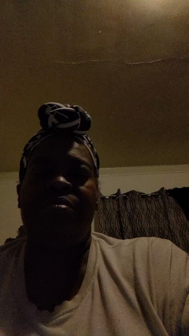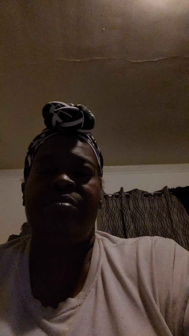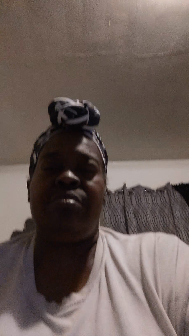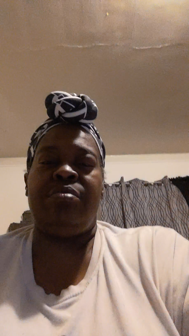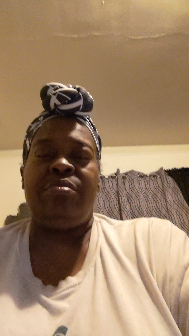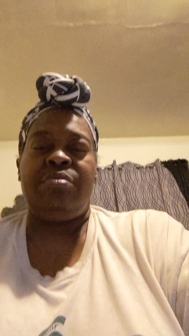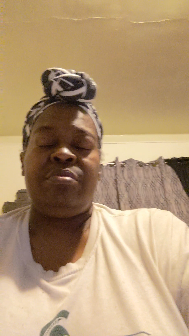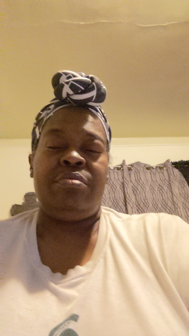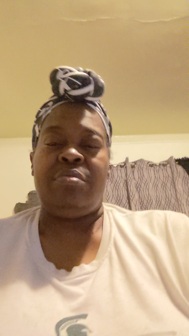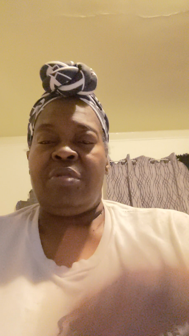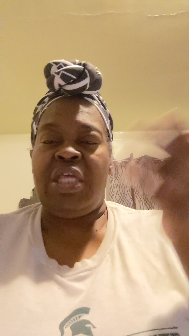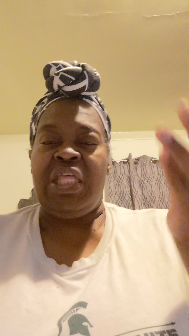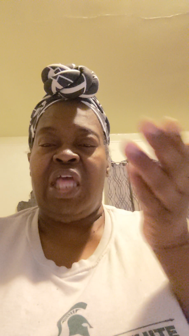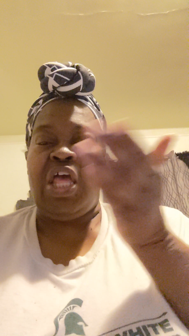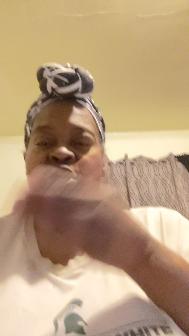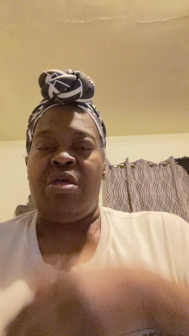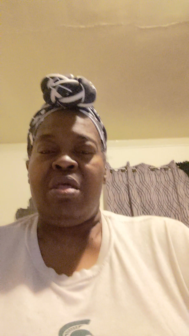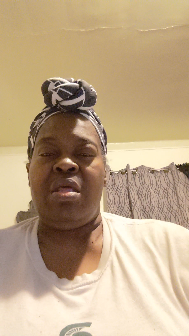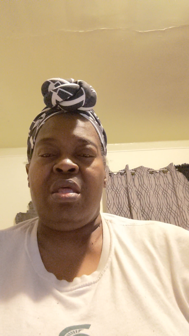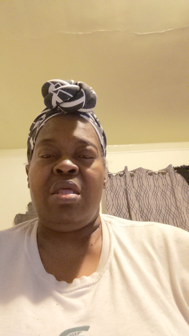carry